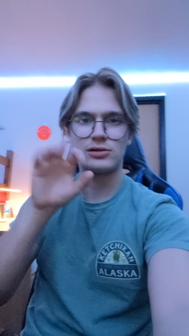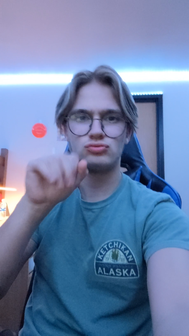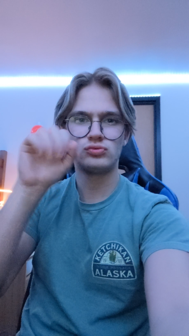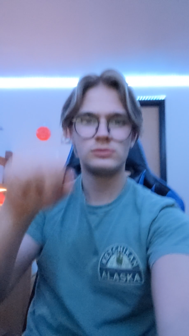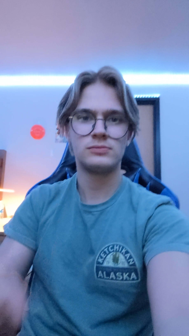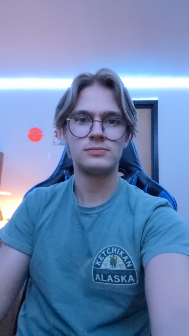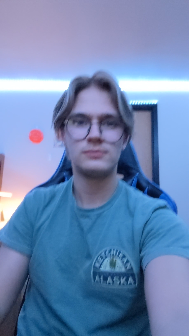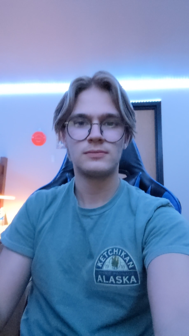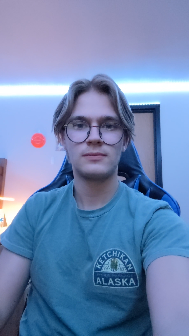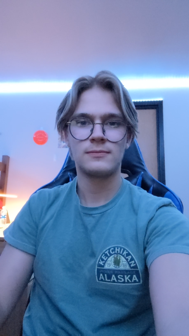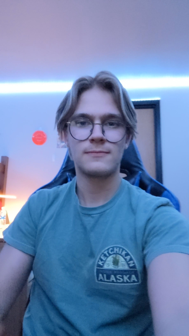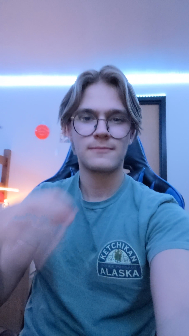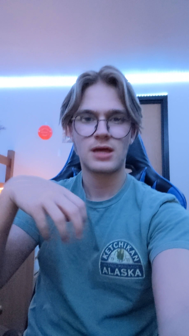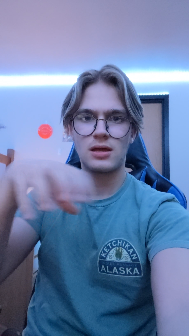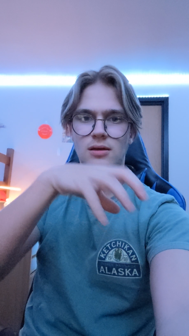block